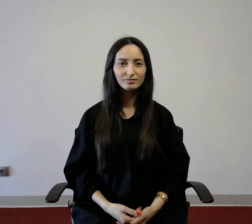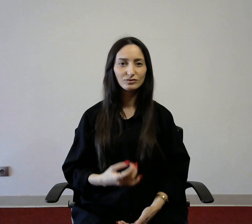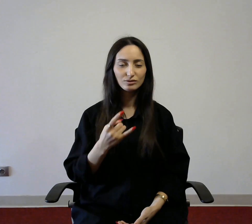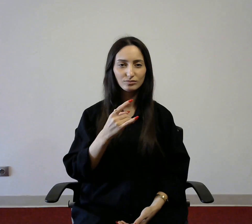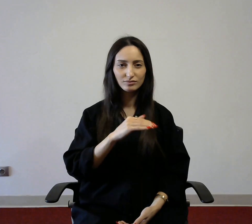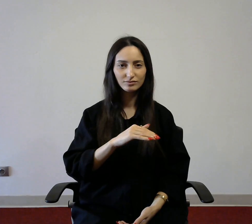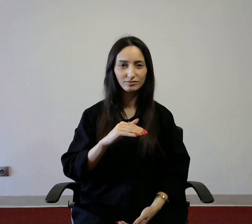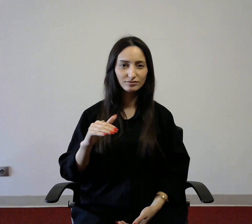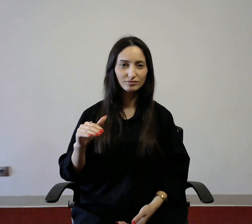uşaqlar